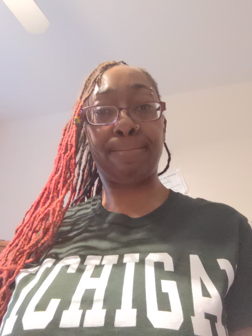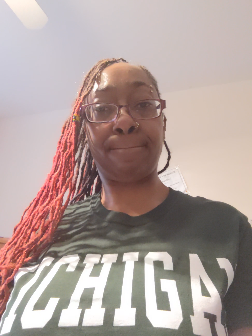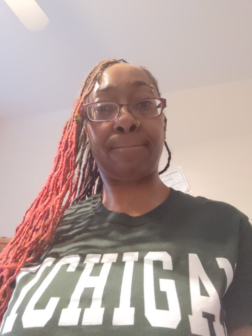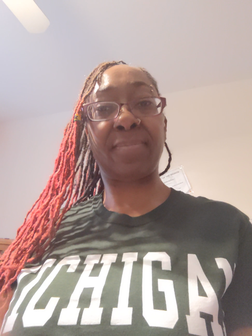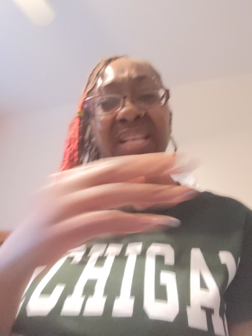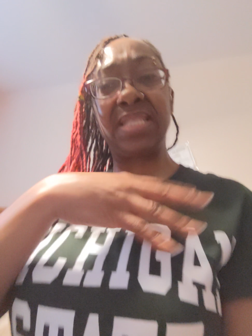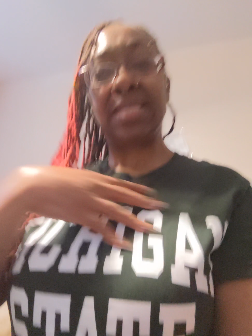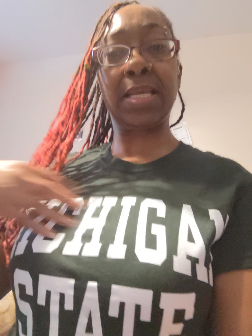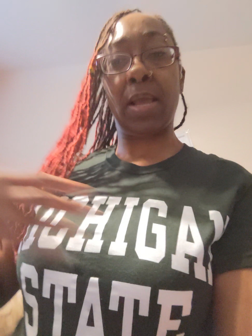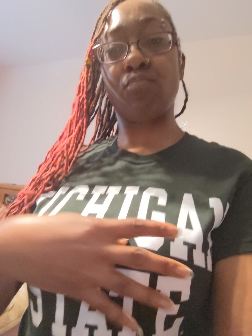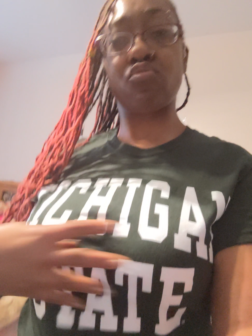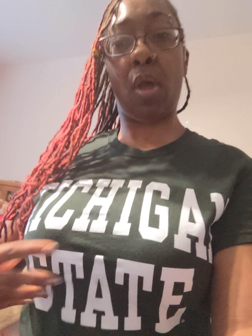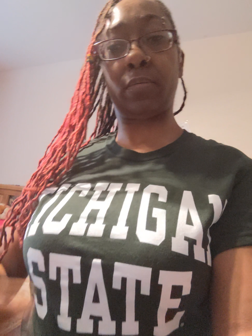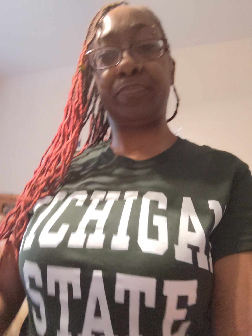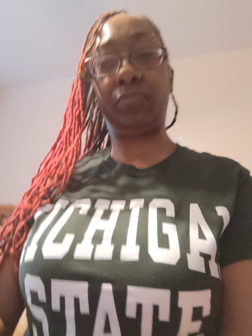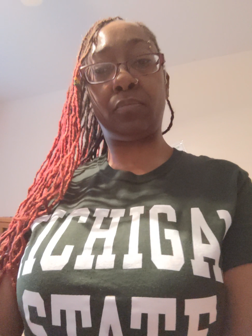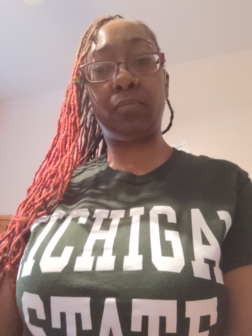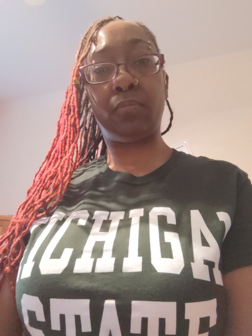zebra